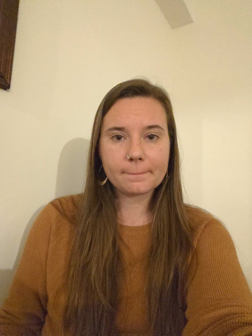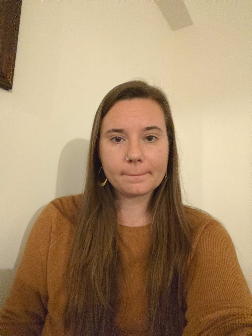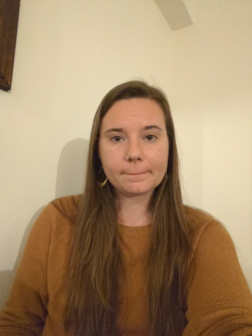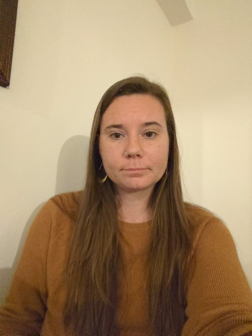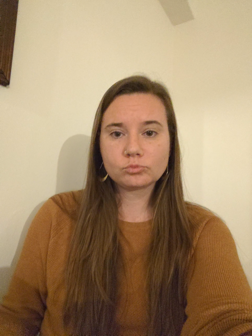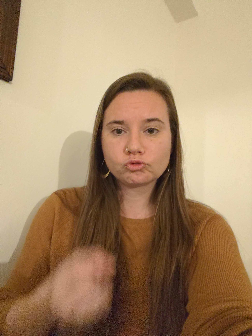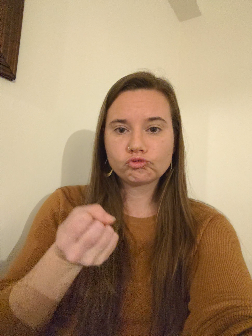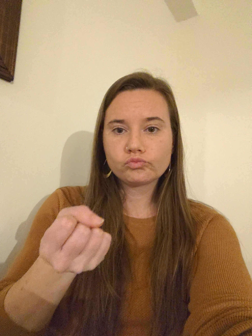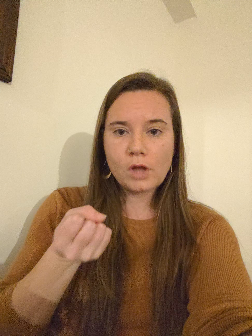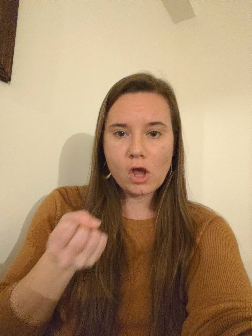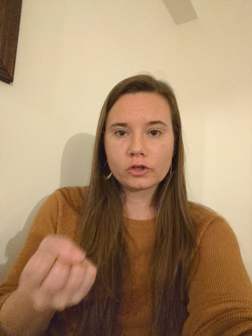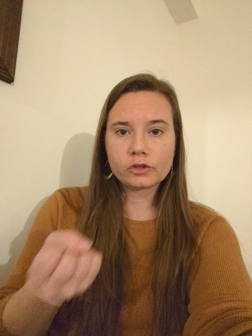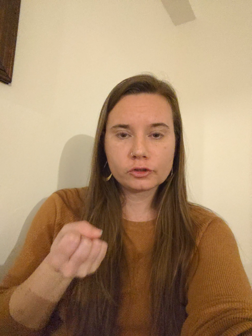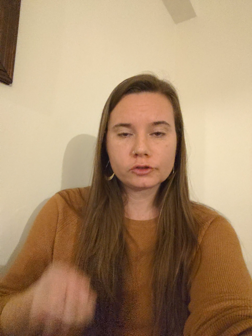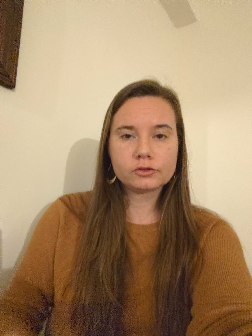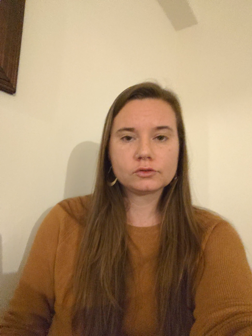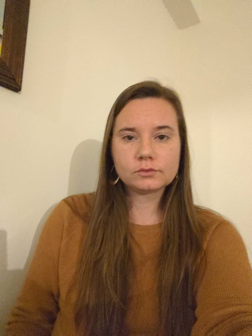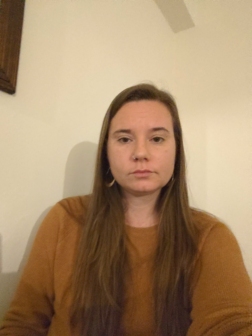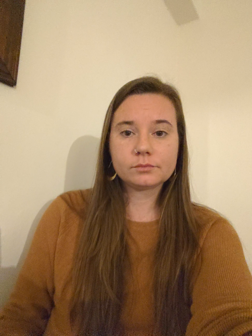drawer